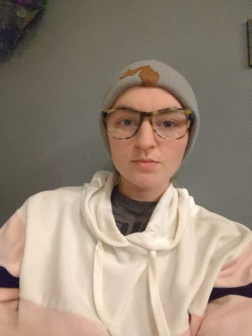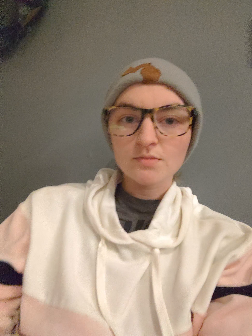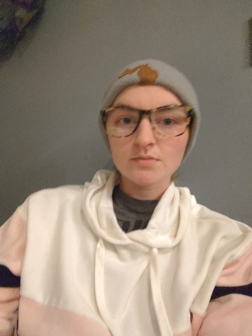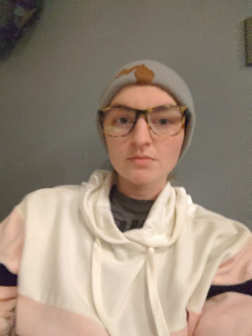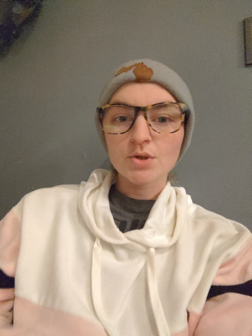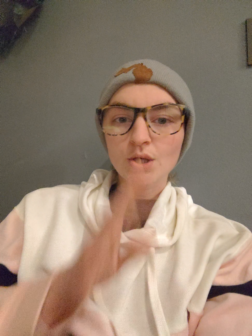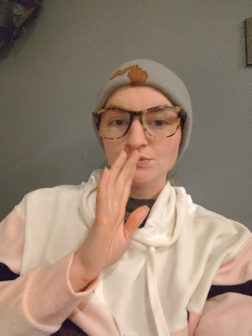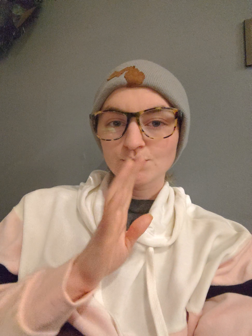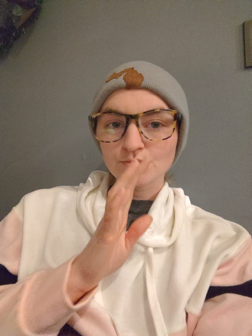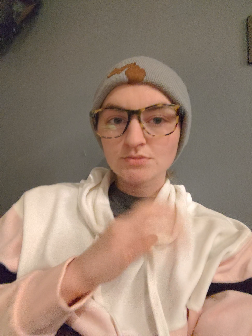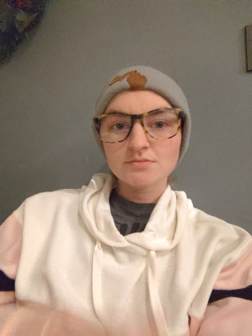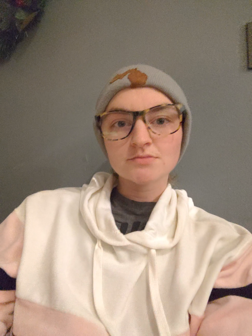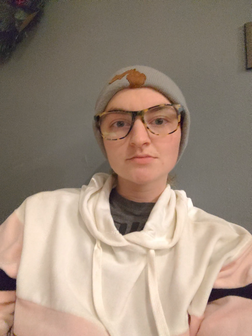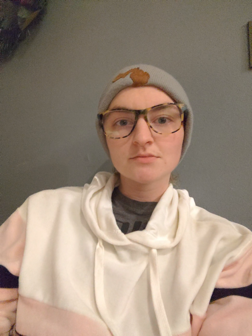talk